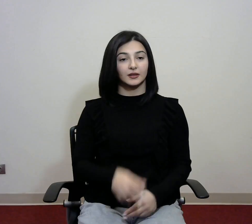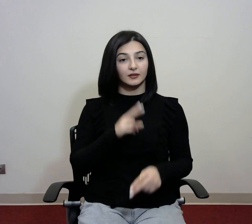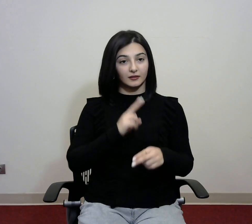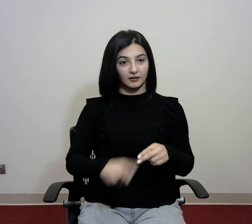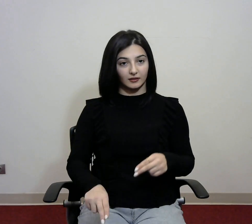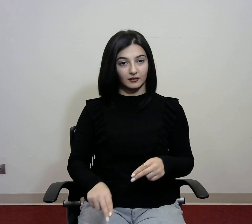itmiş